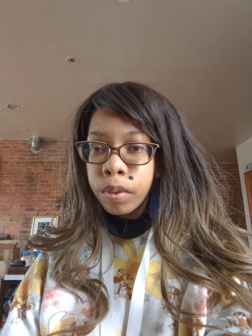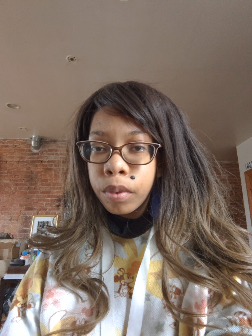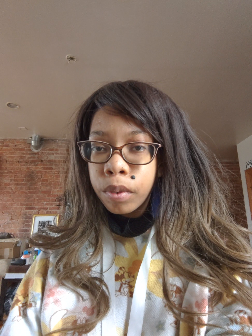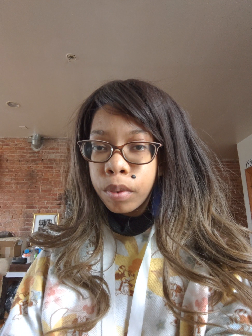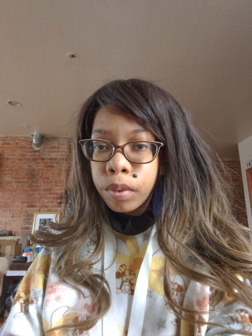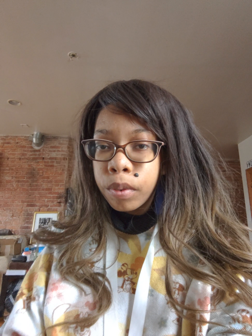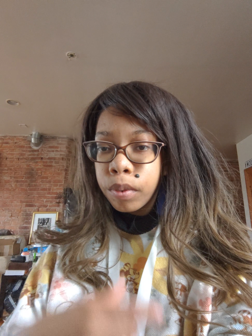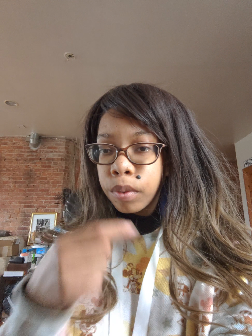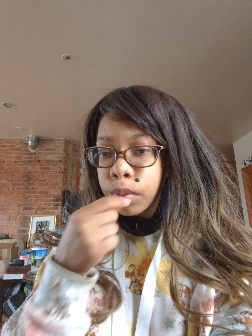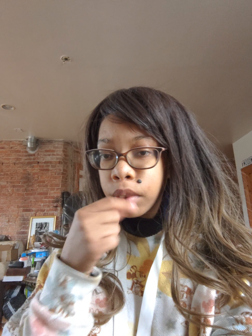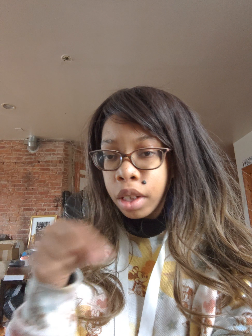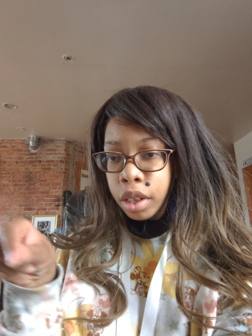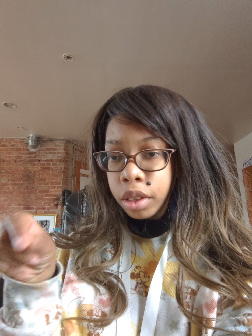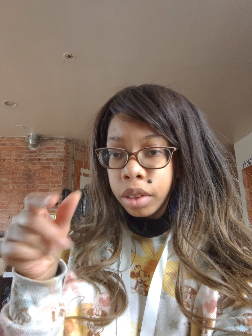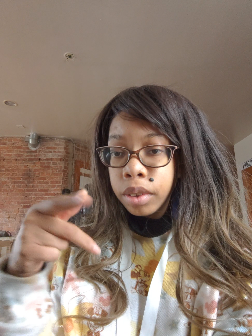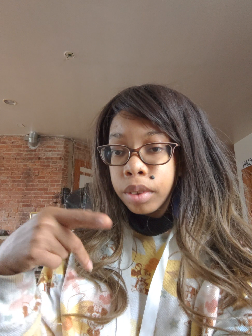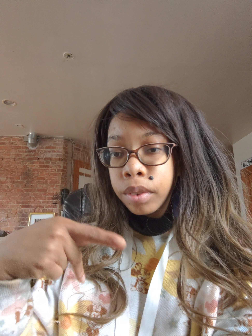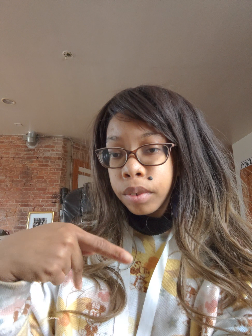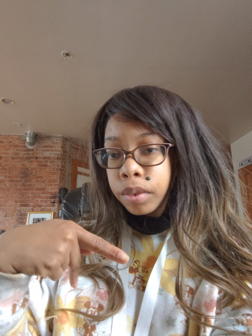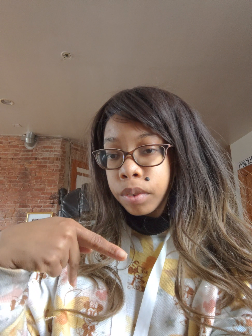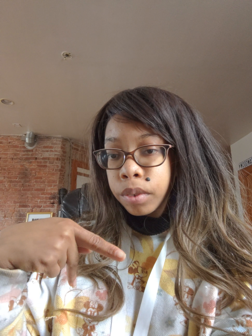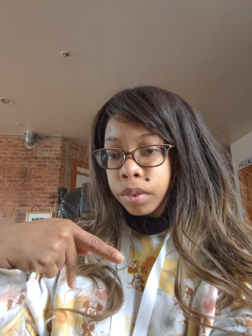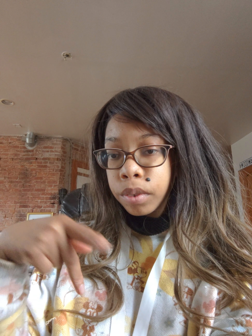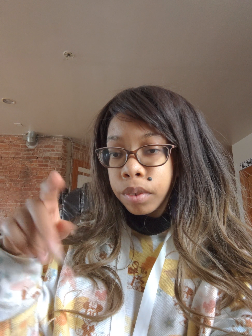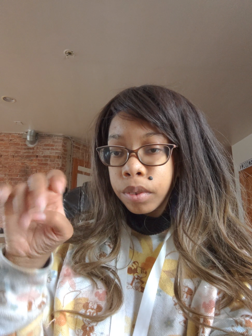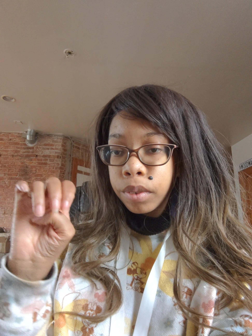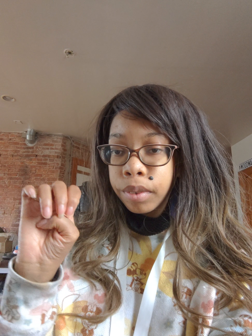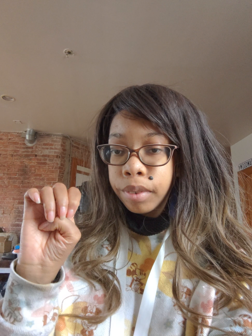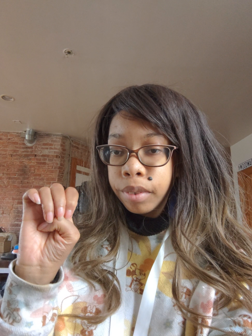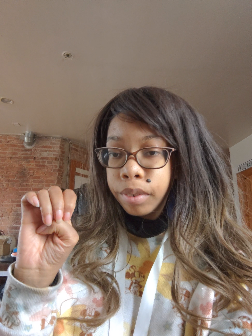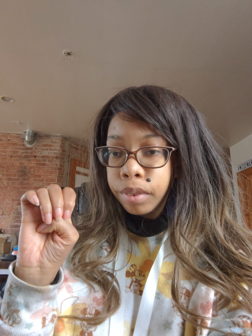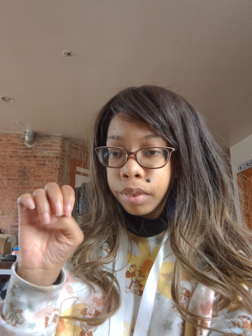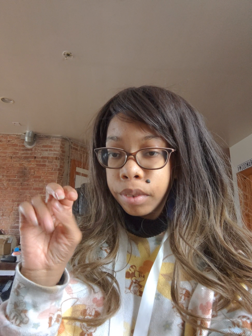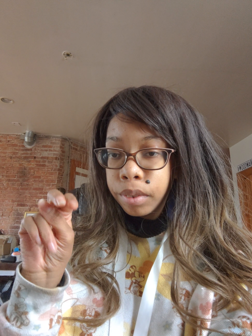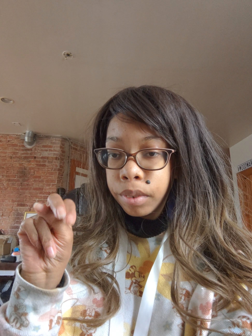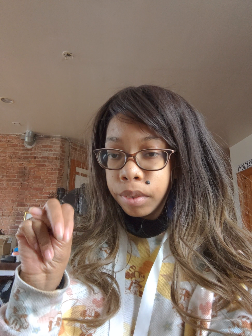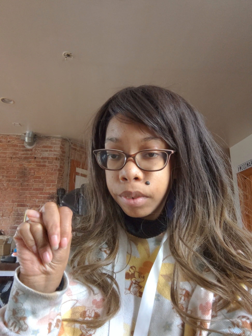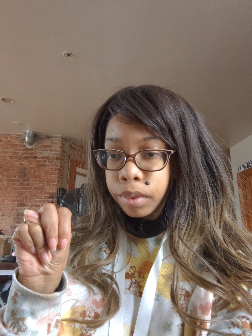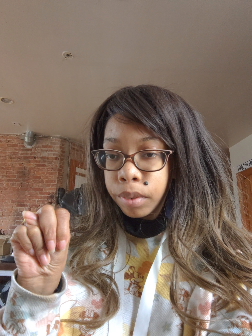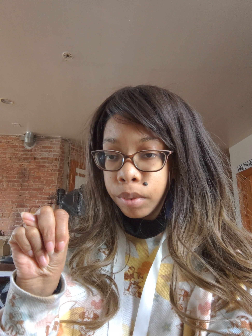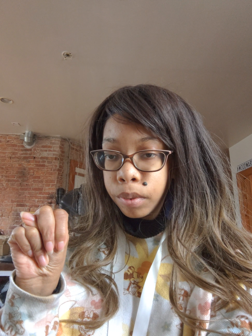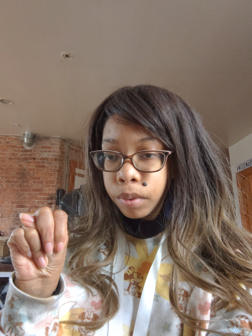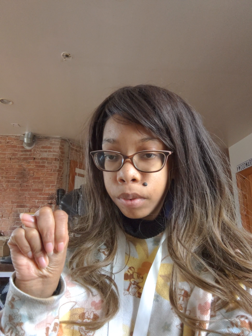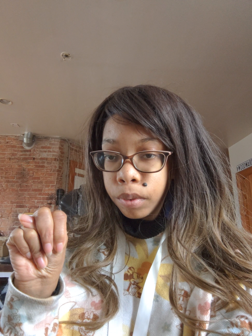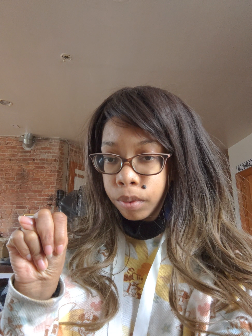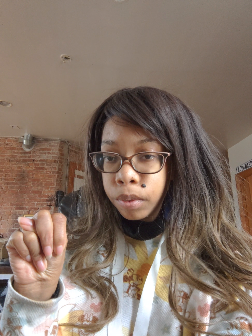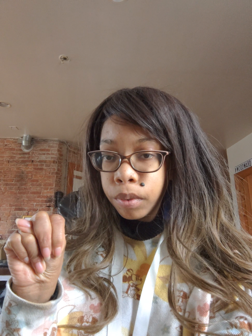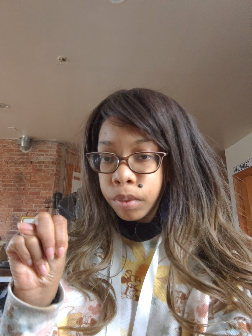pen